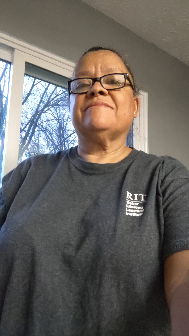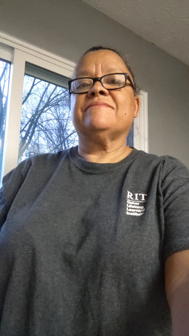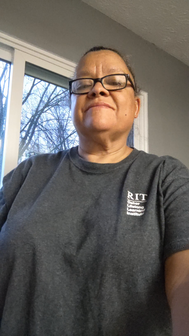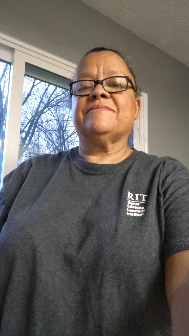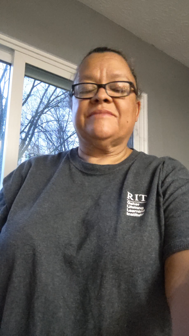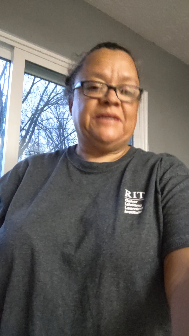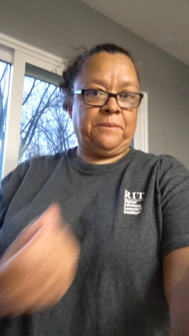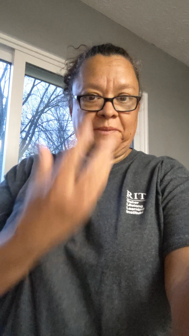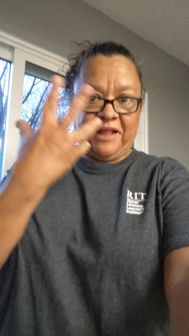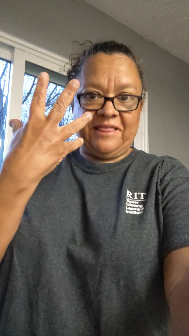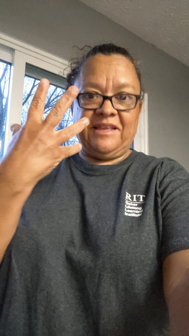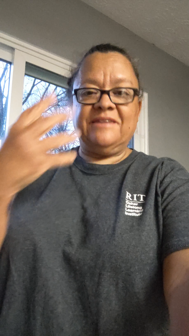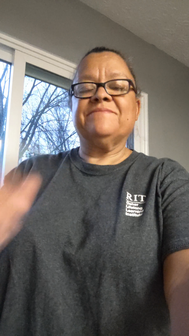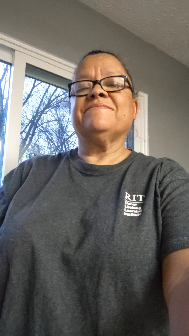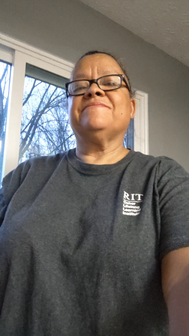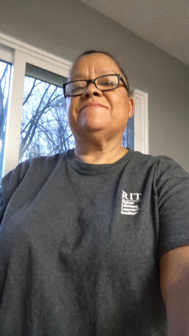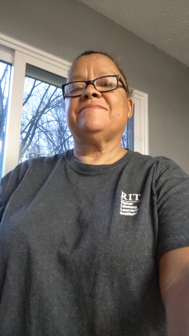plants